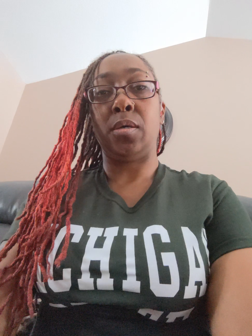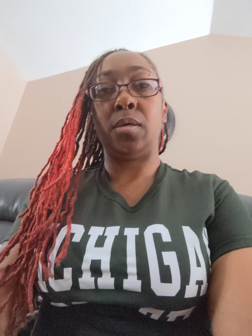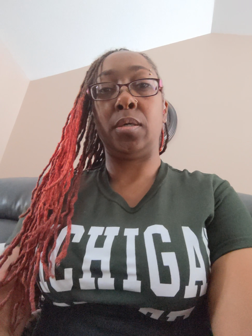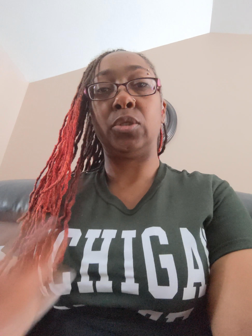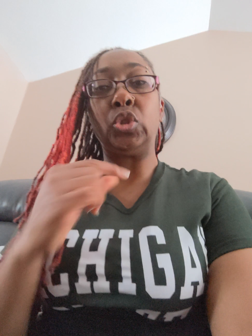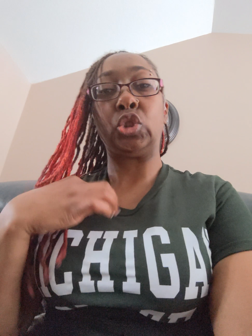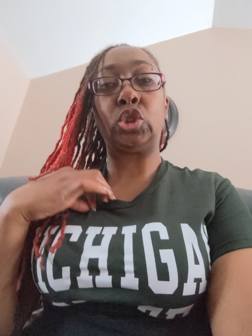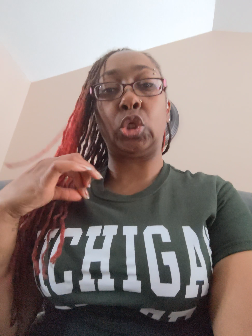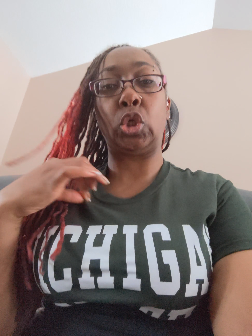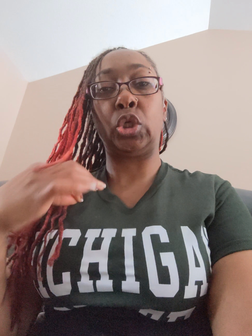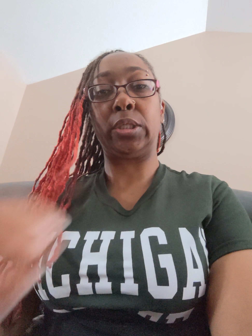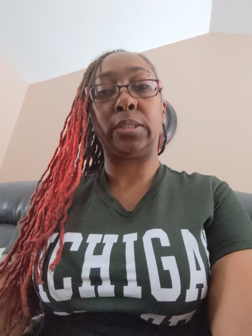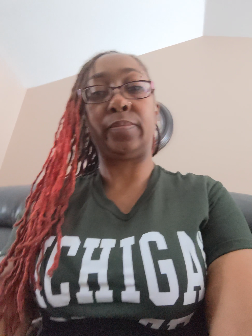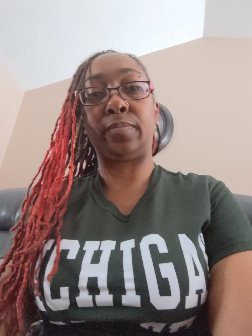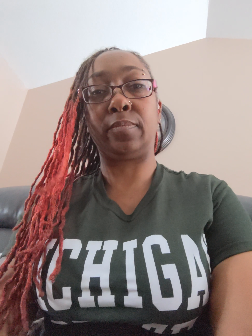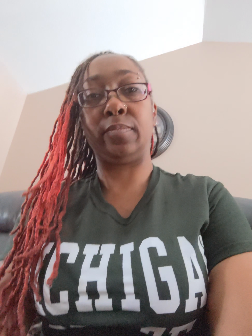shirt